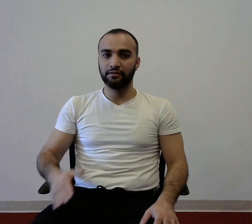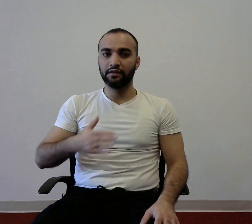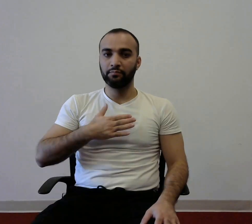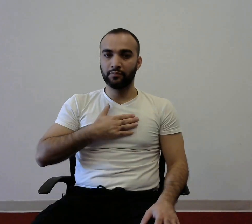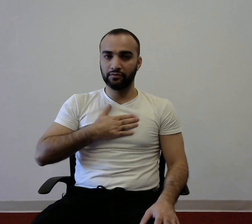mən